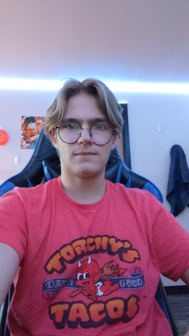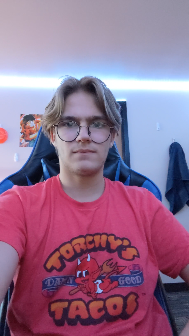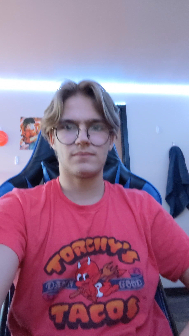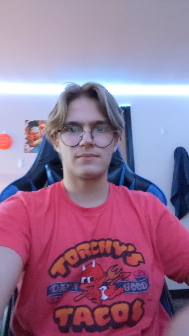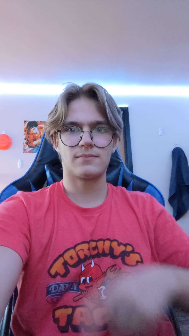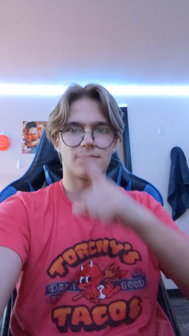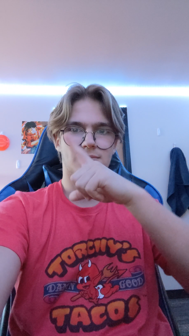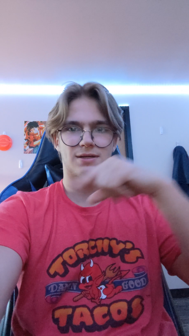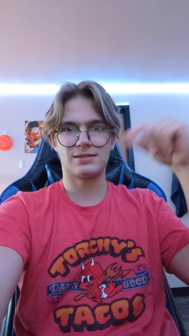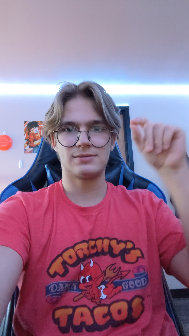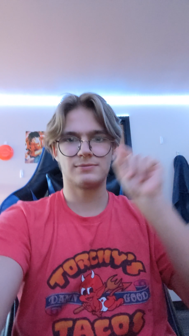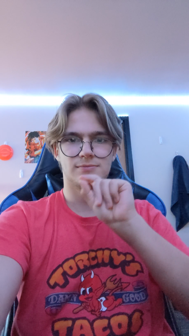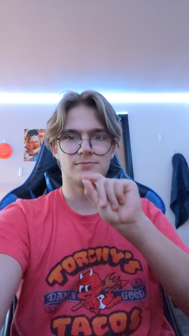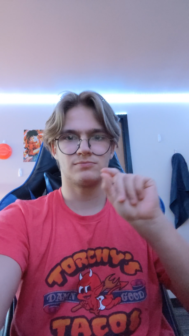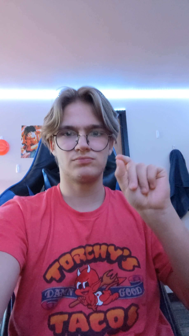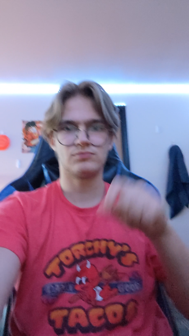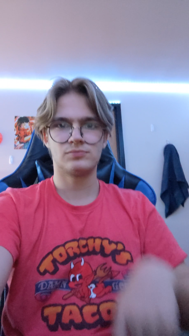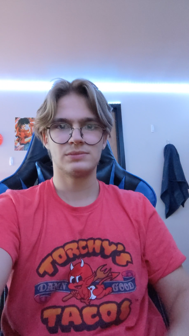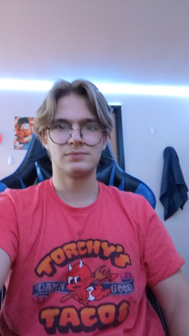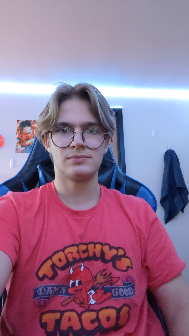peas